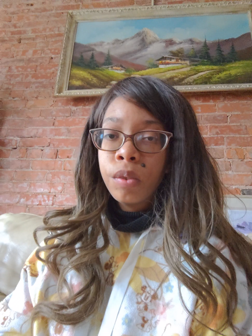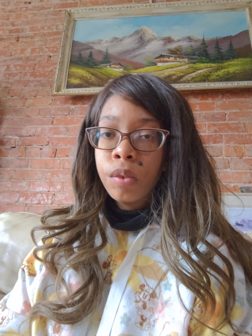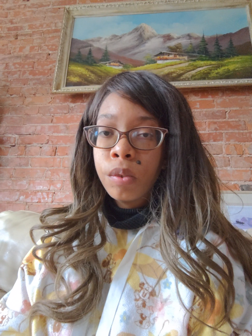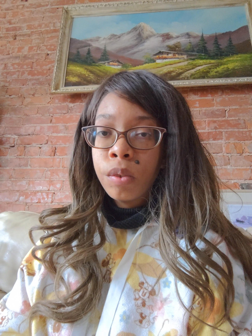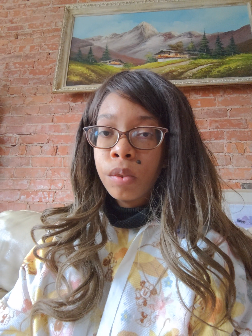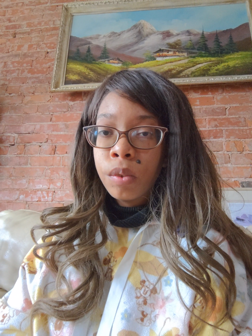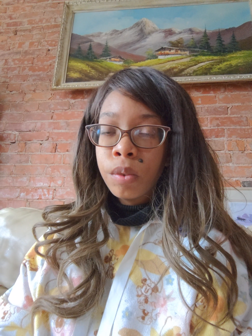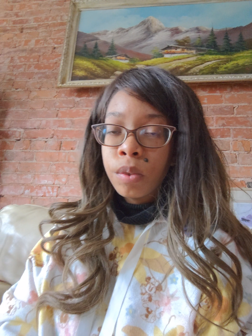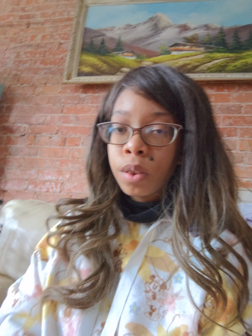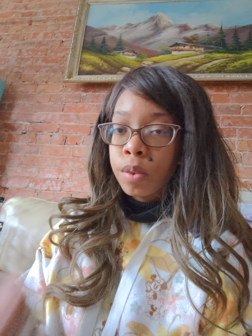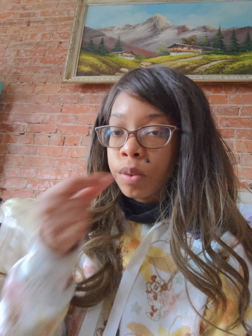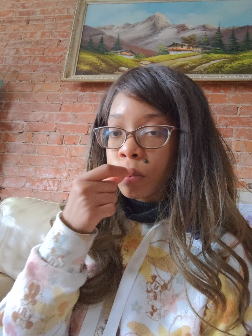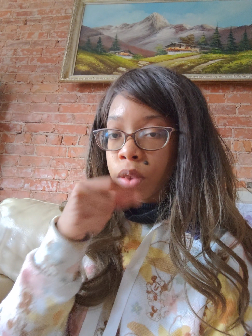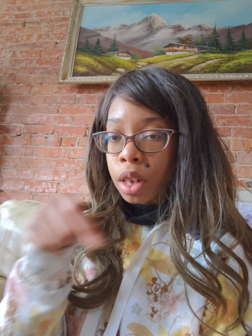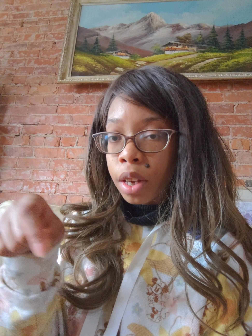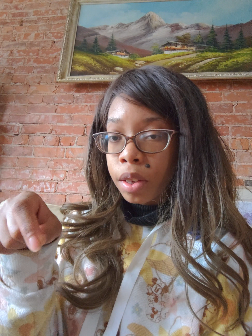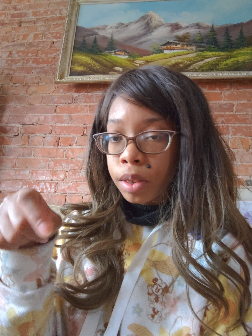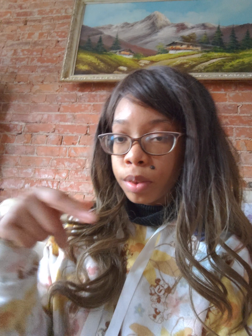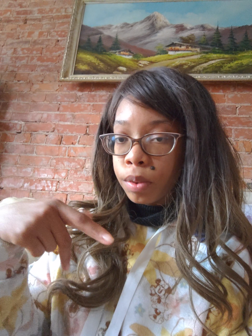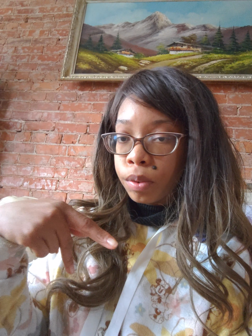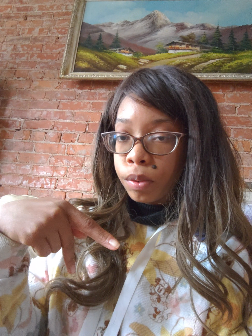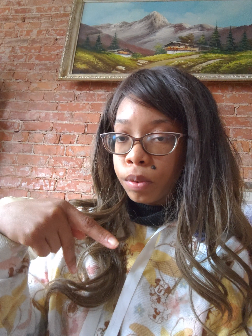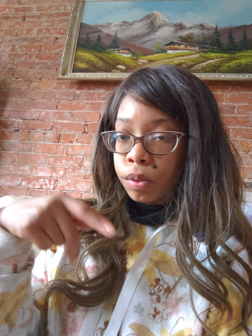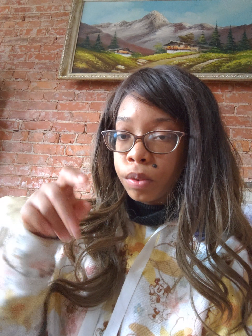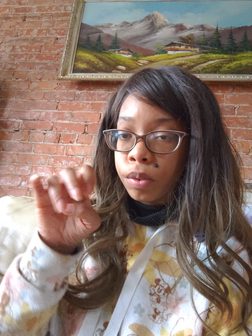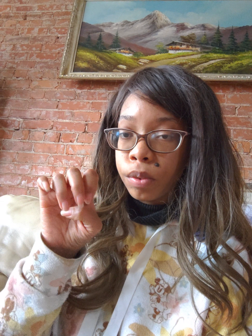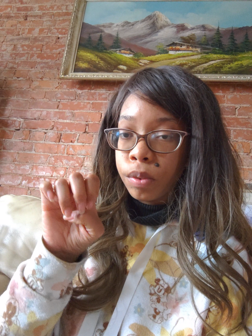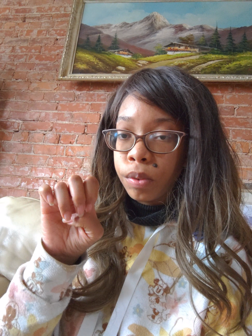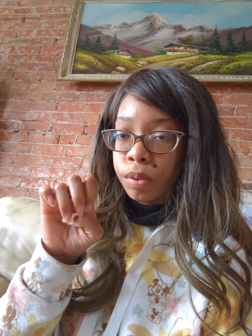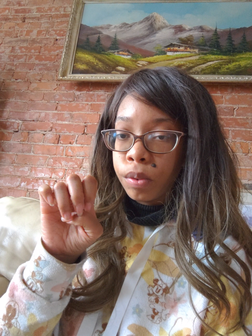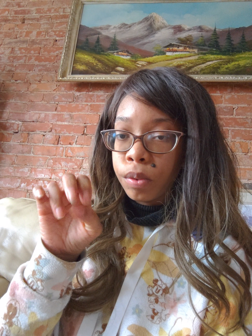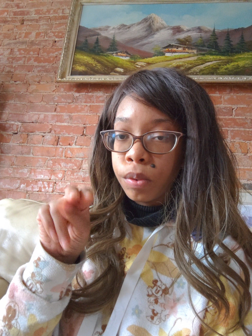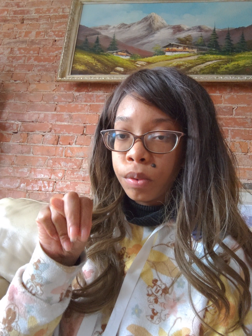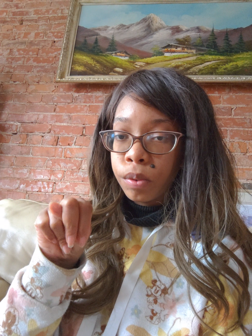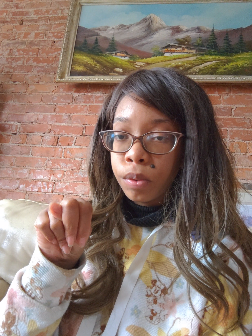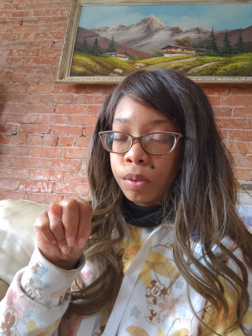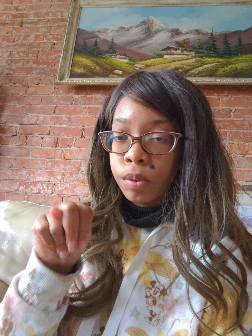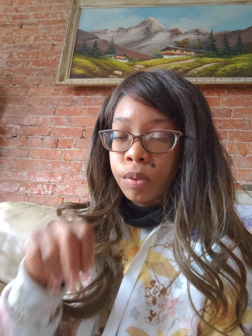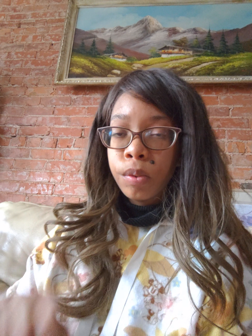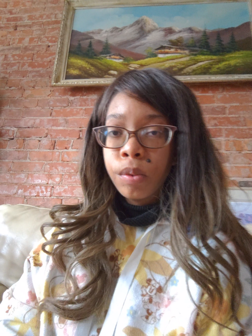pen